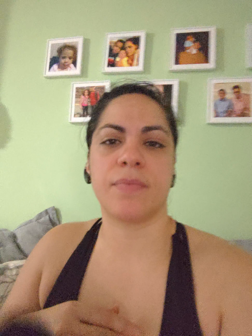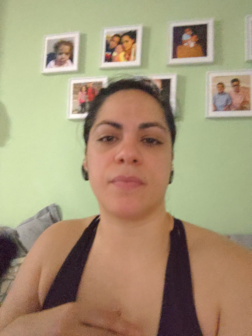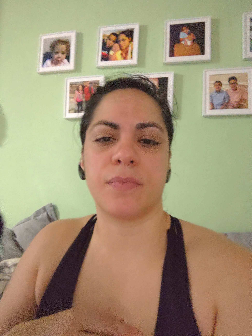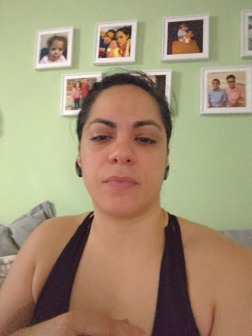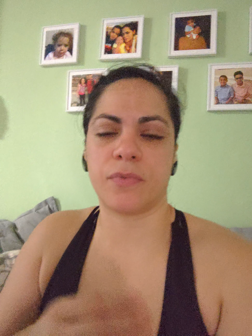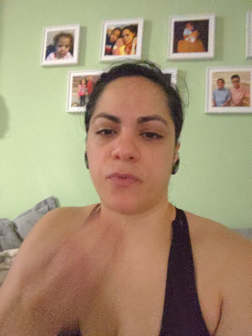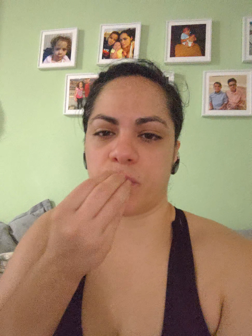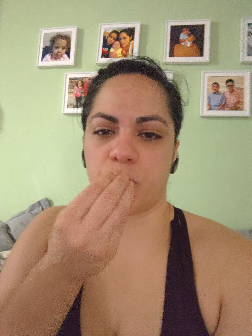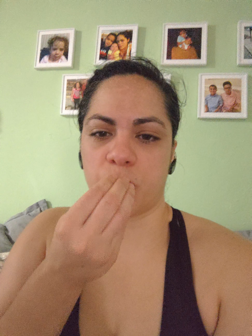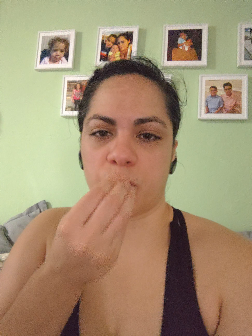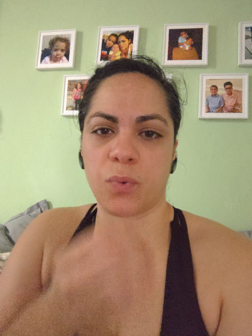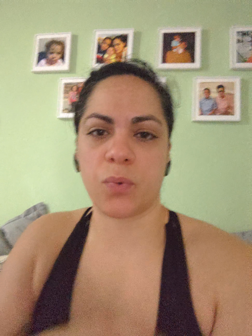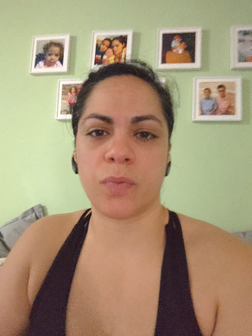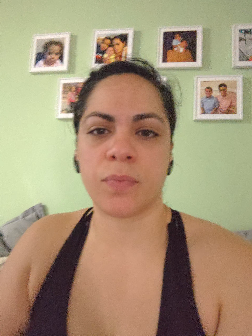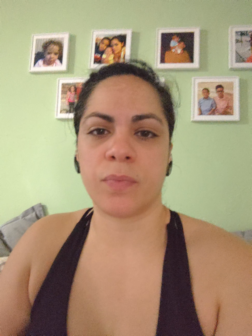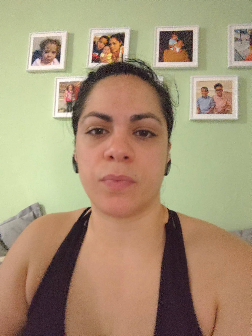food